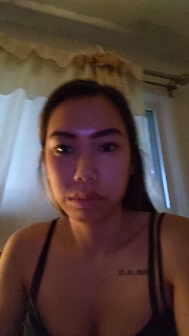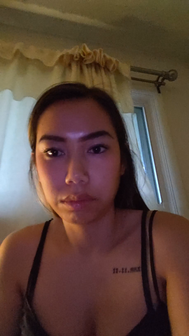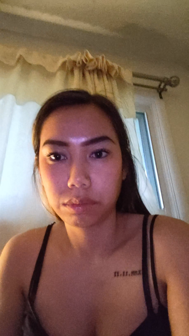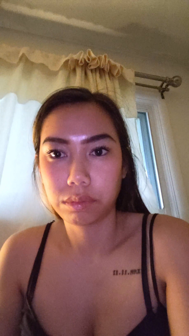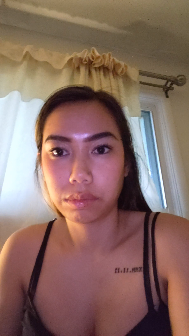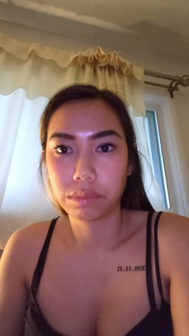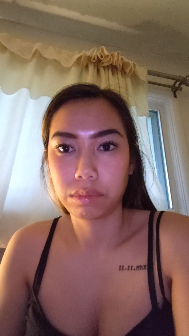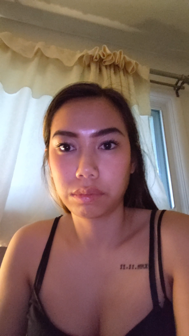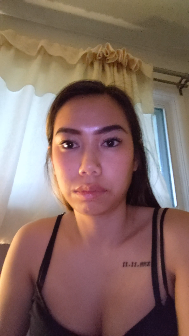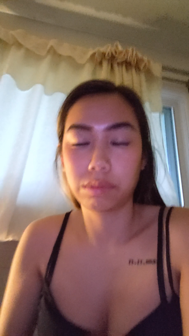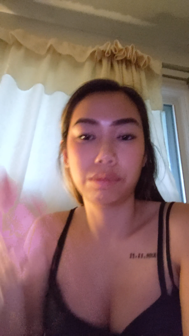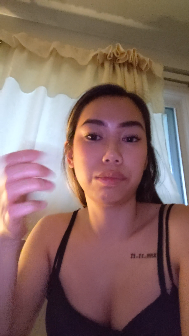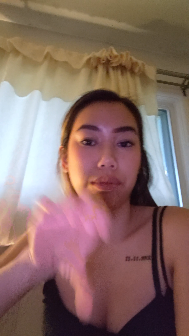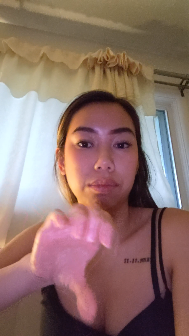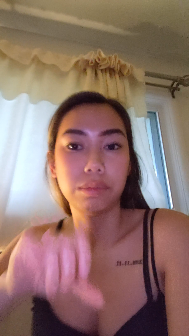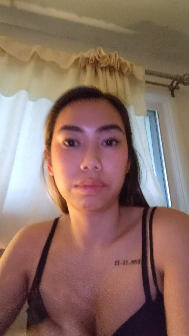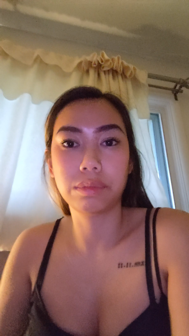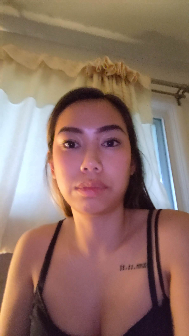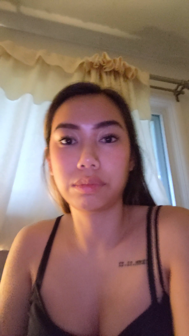dump